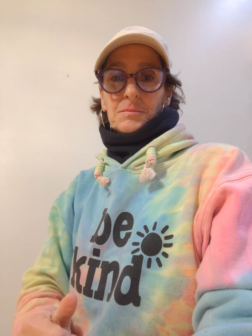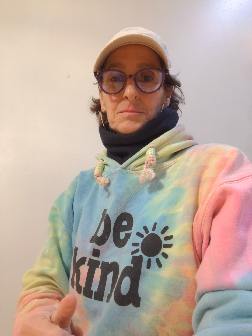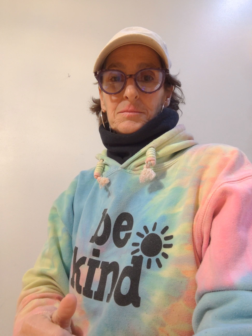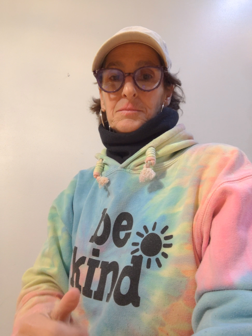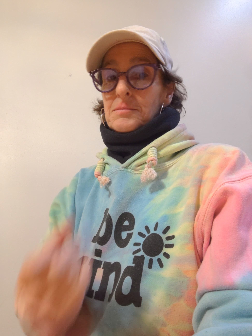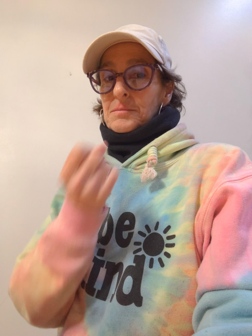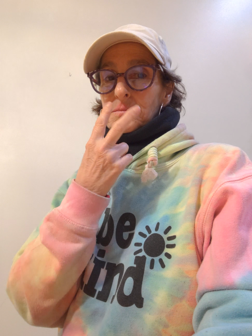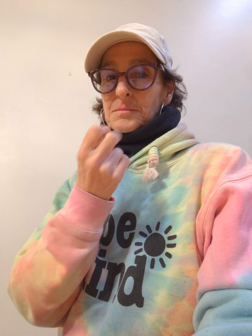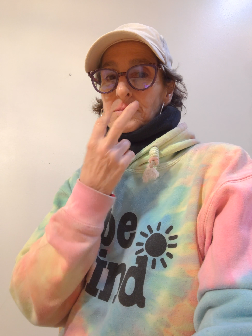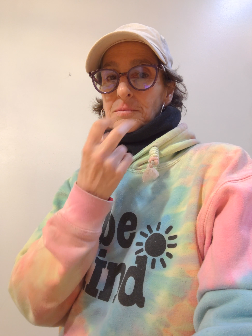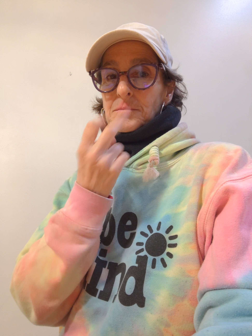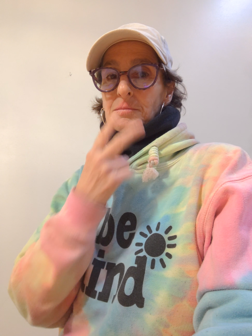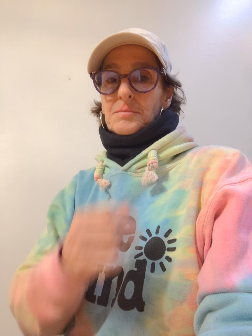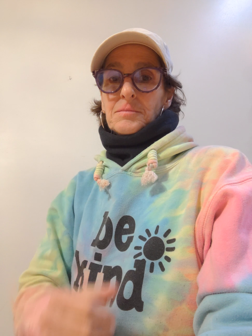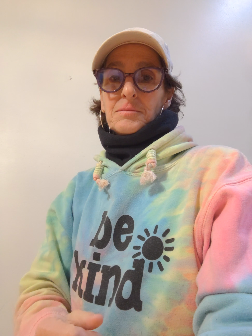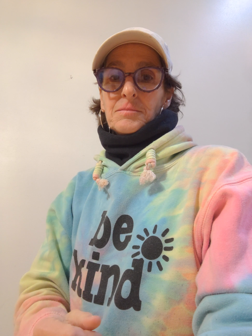snack